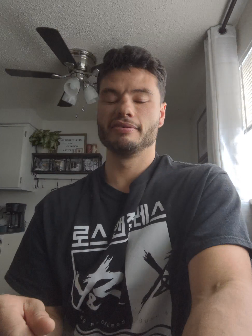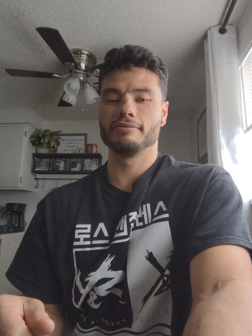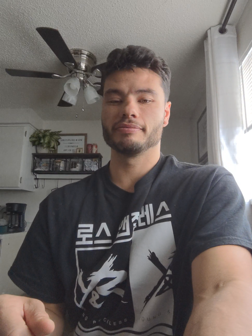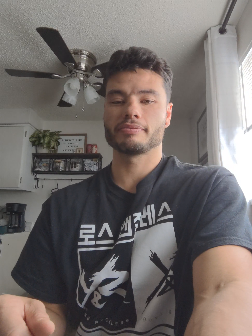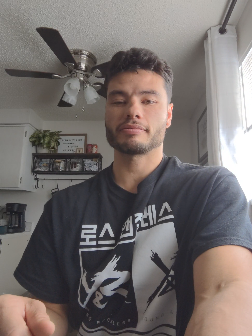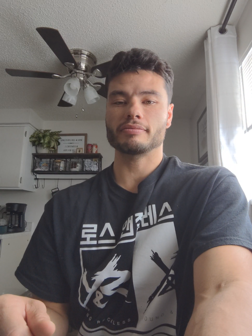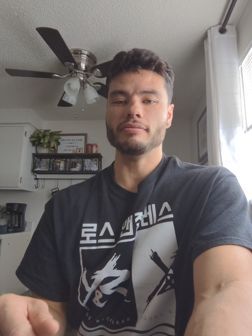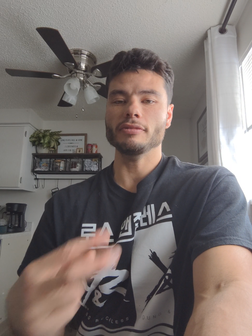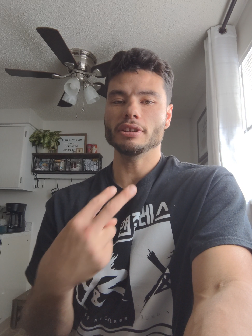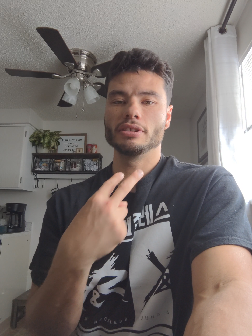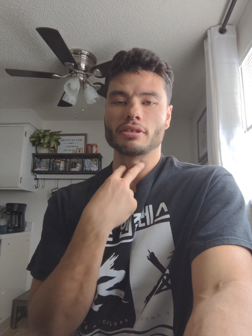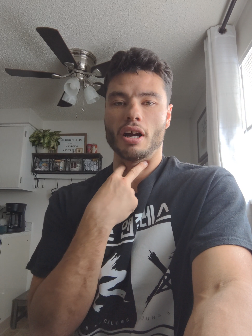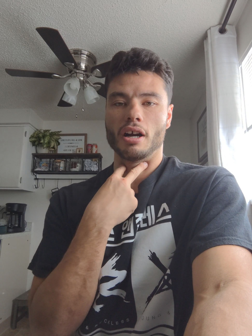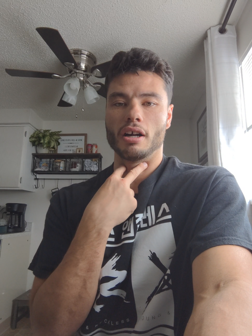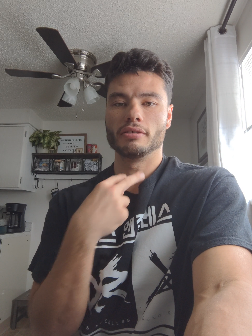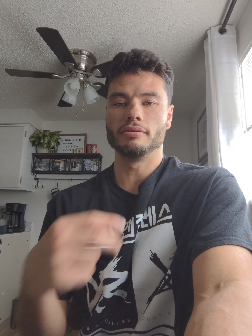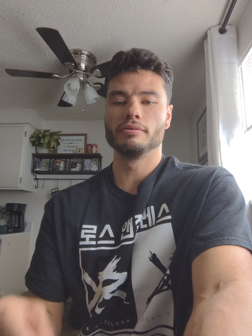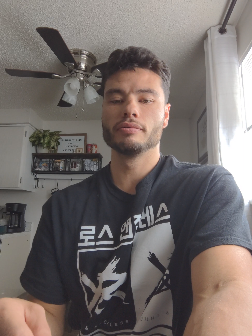stuck